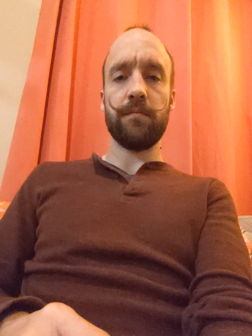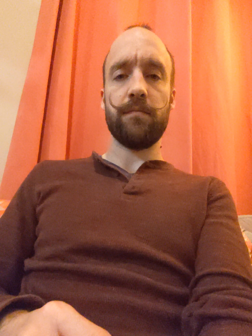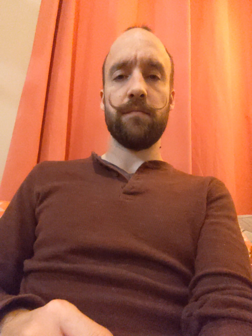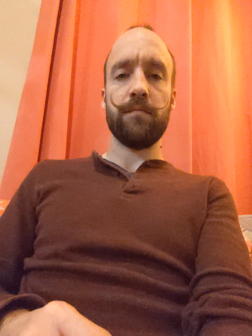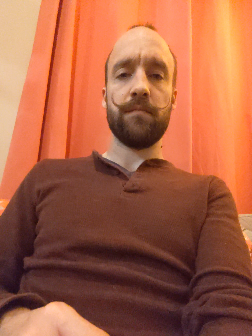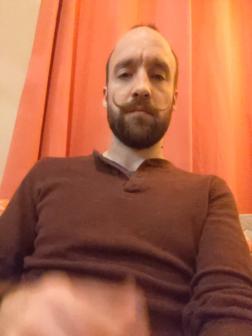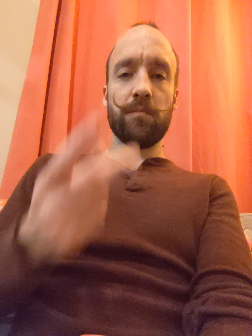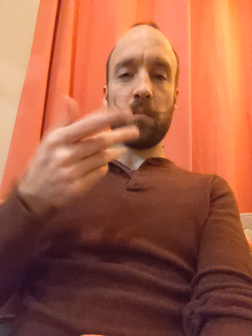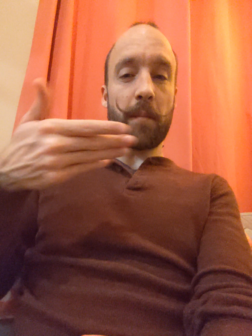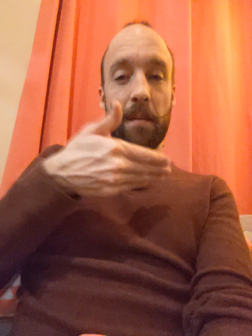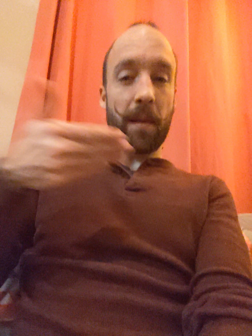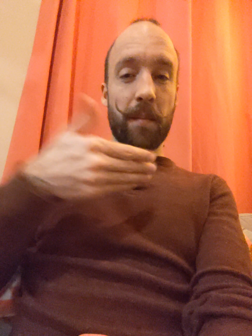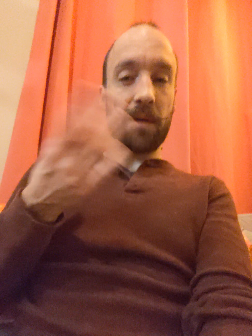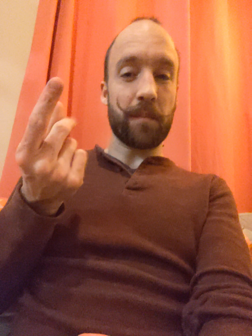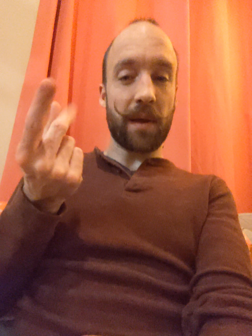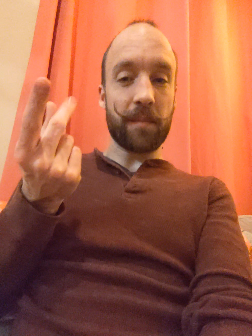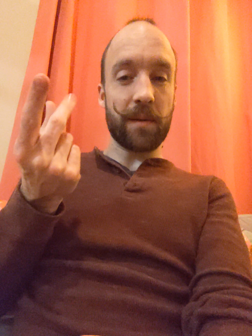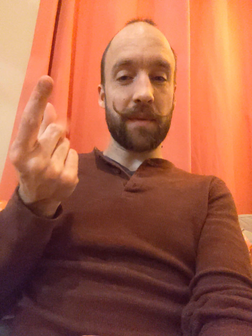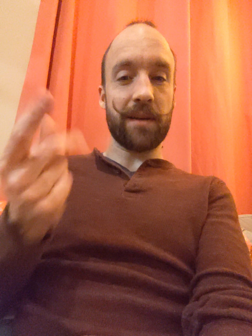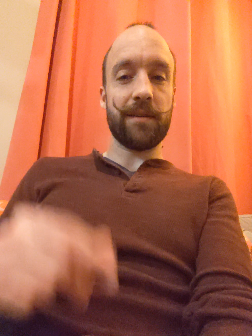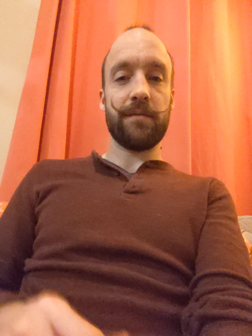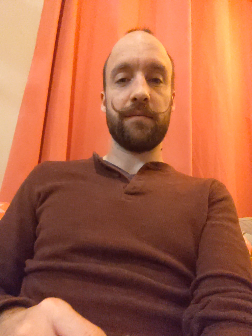puppy